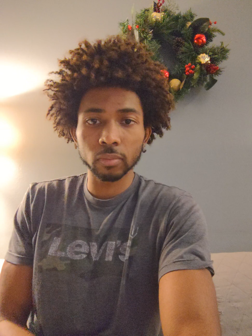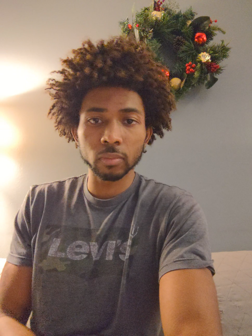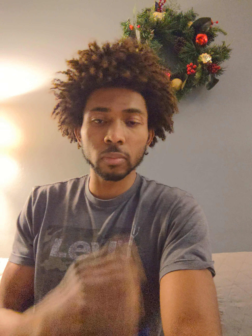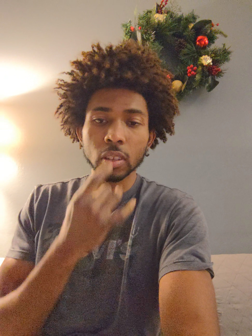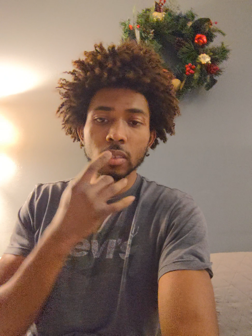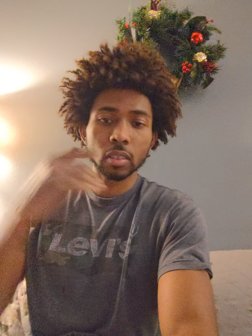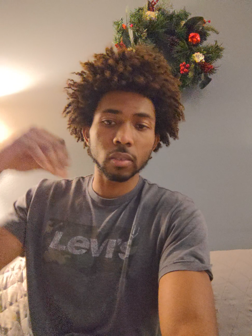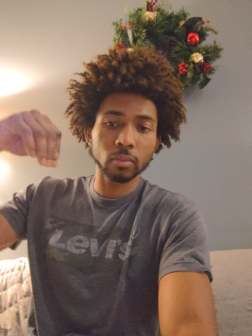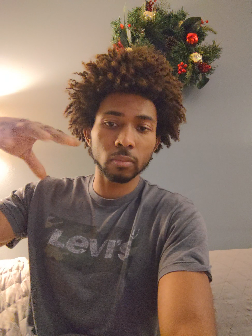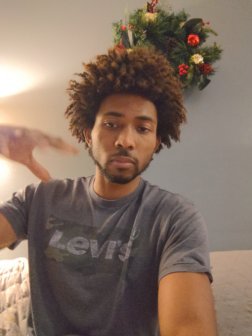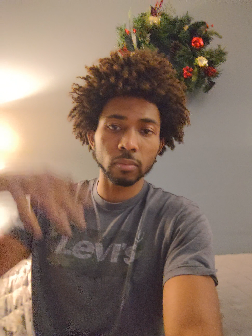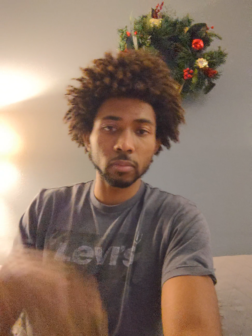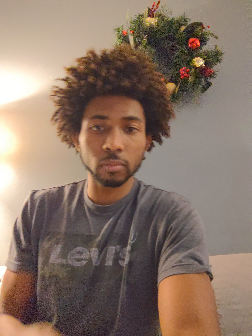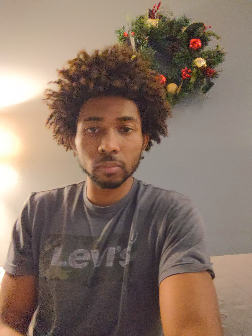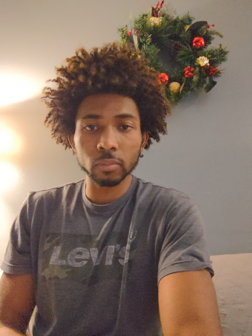lamp